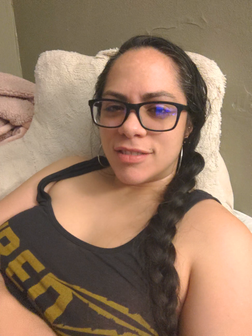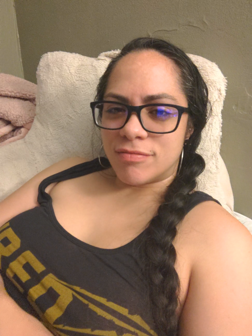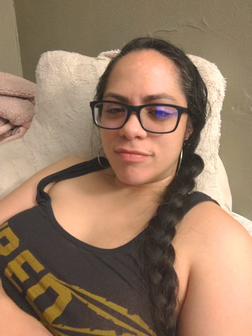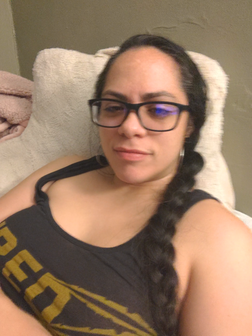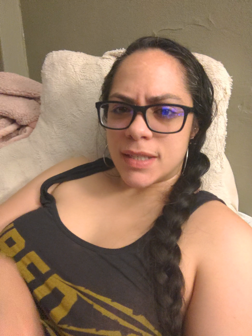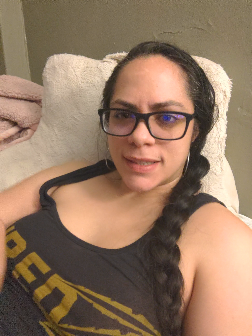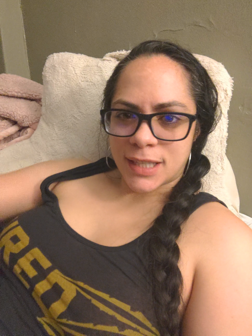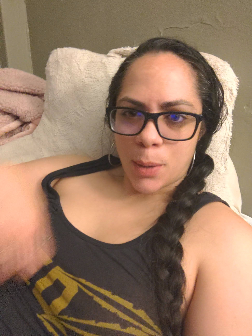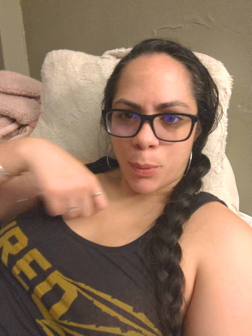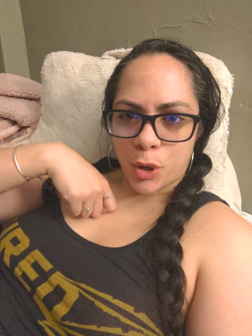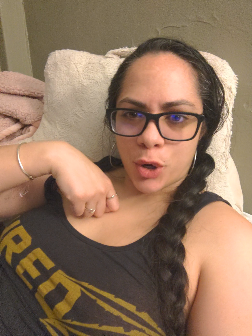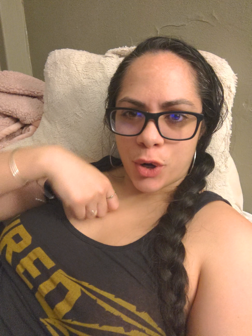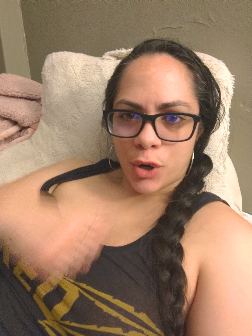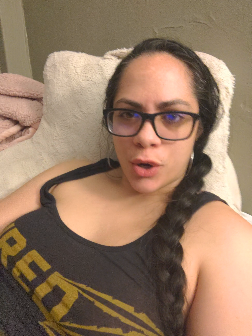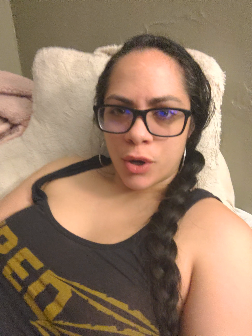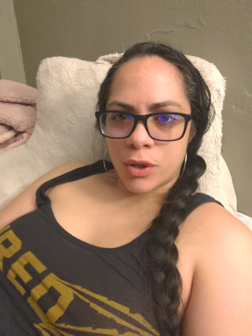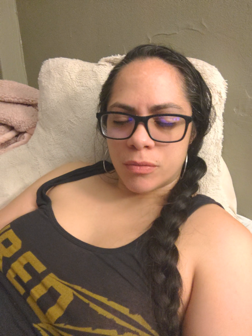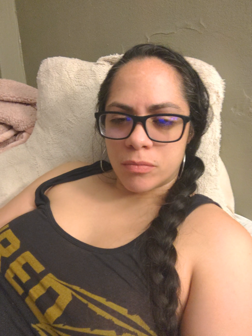zipper